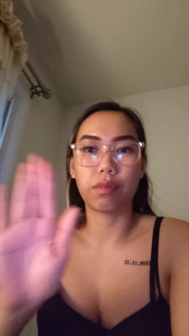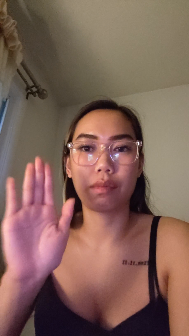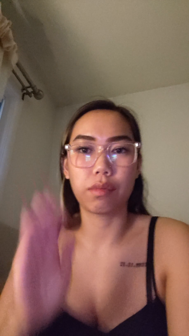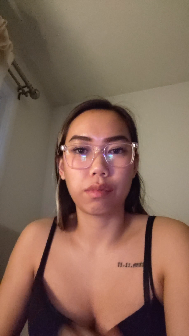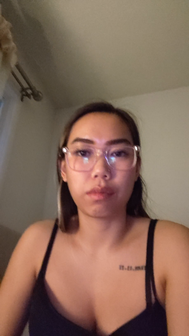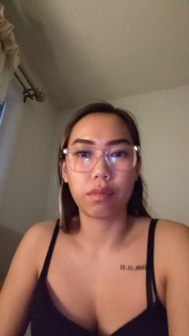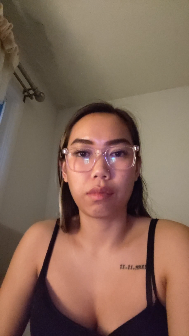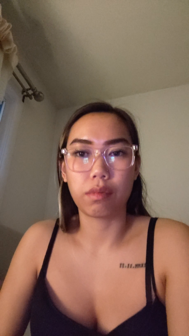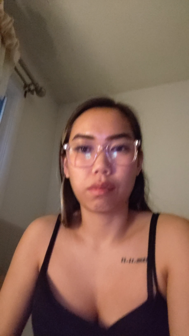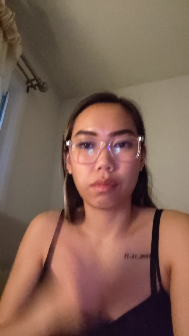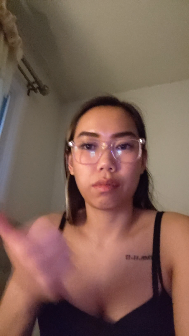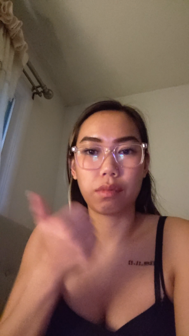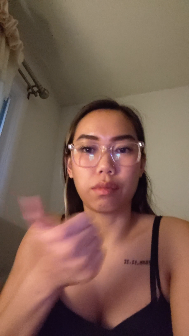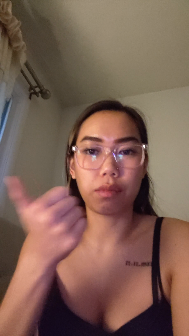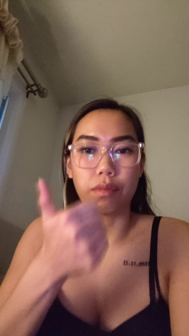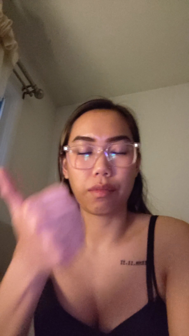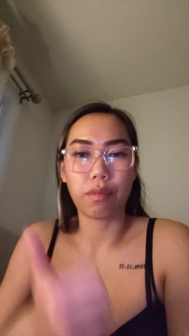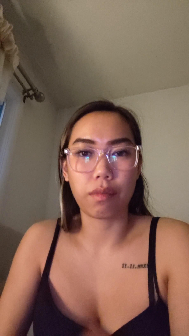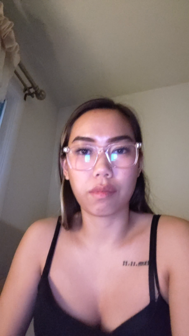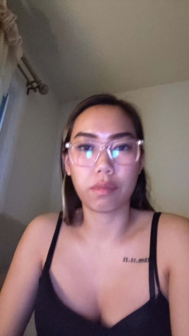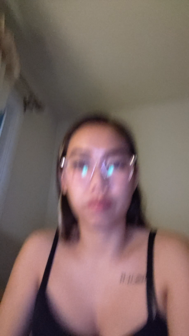chase